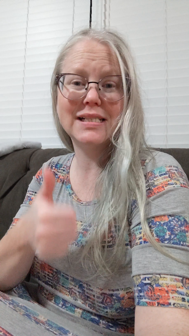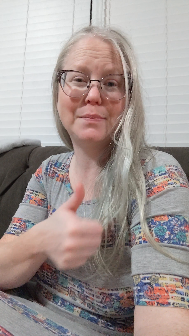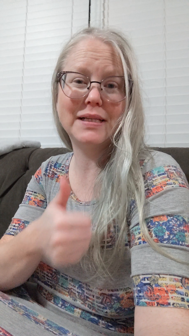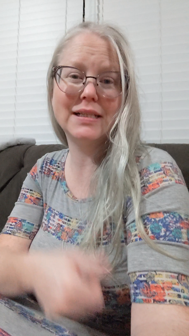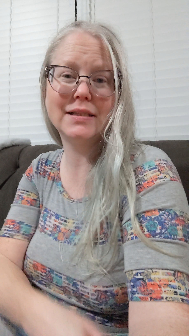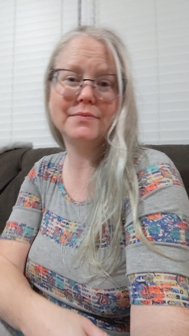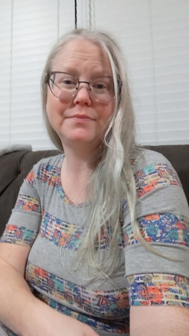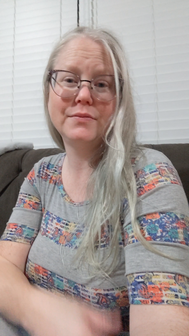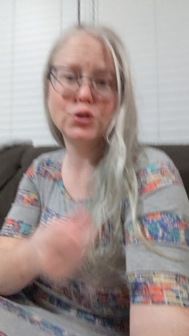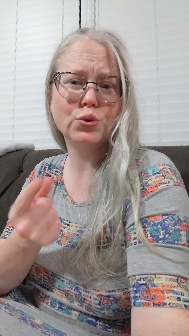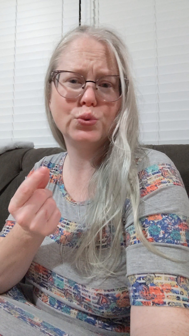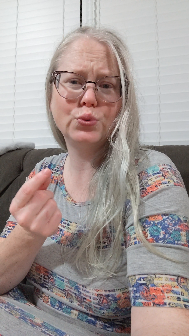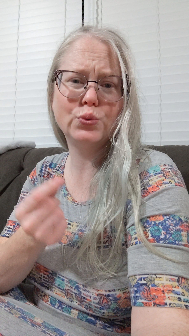do